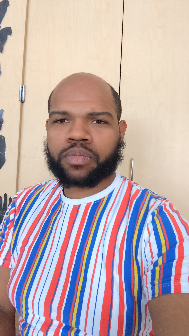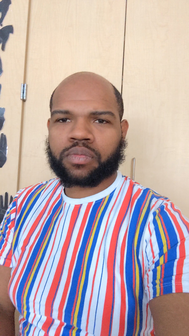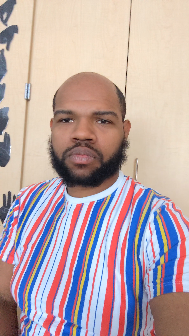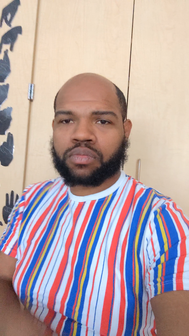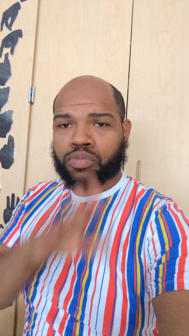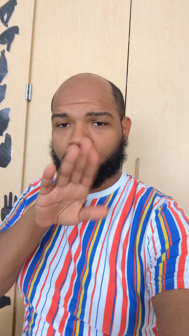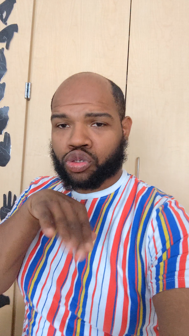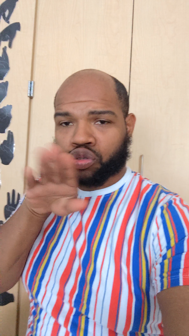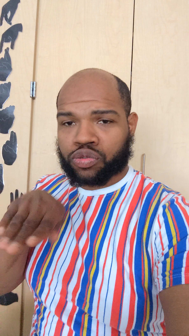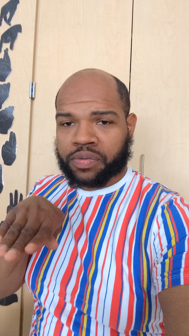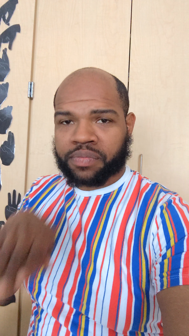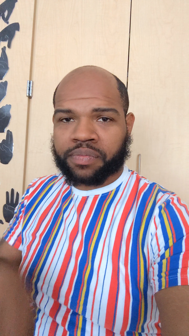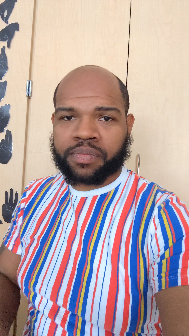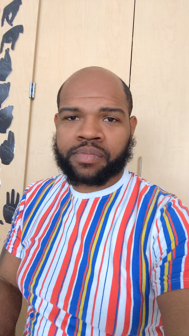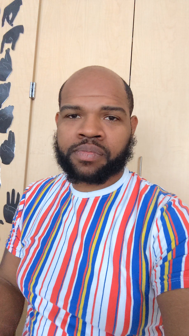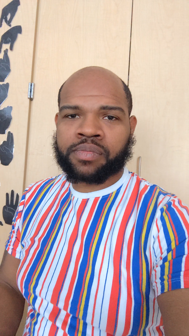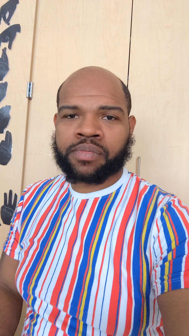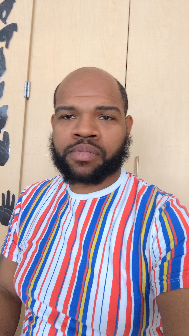children